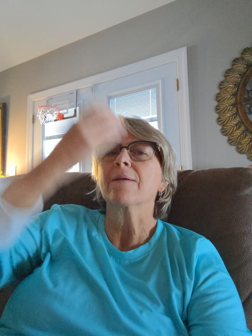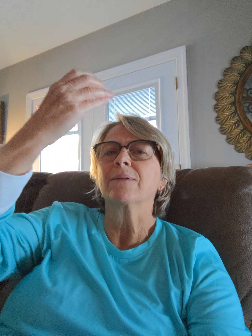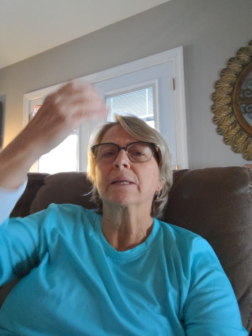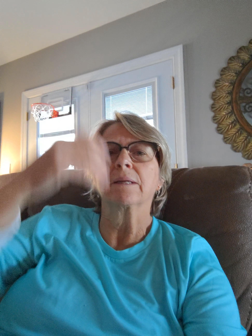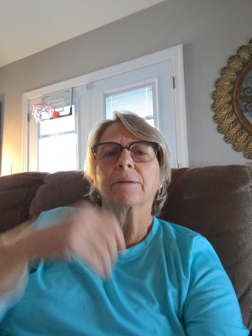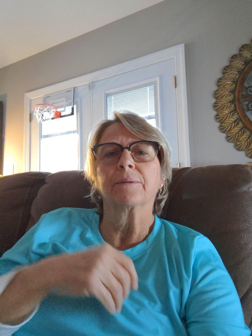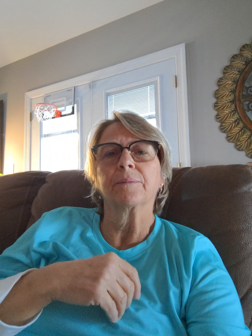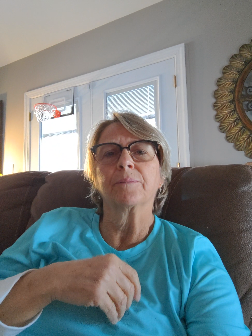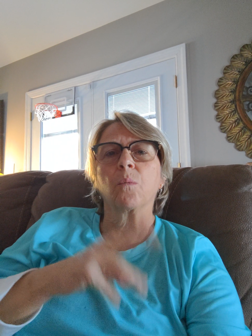giraffe